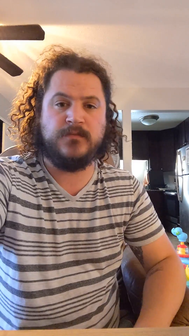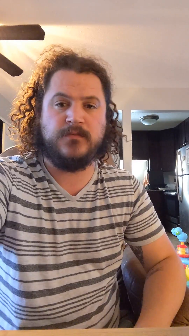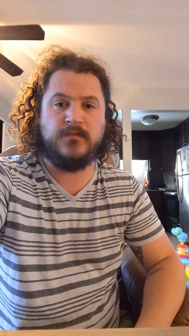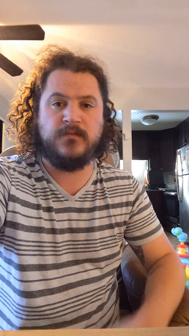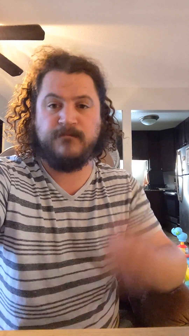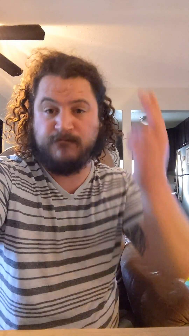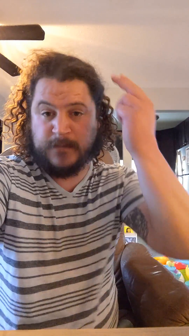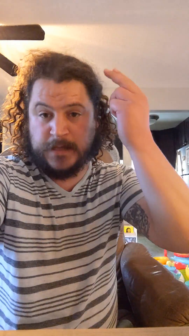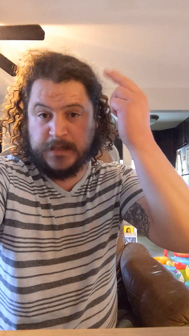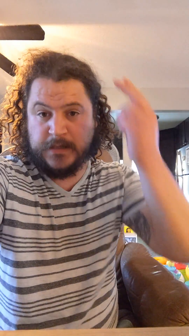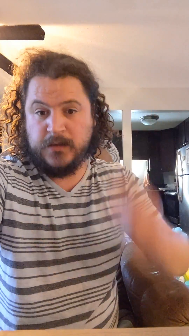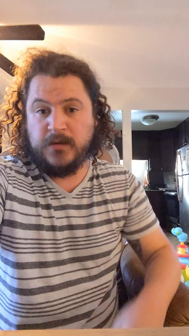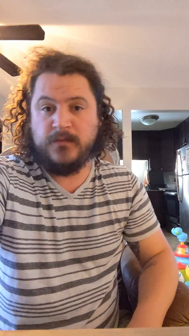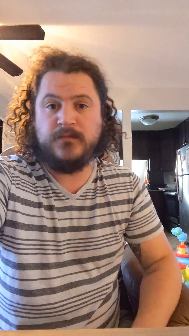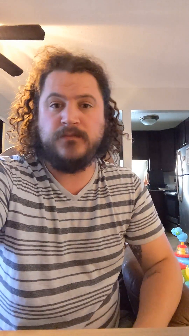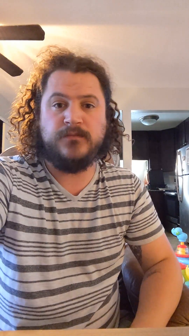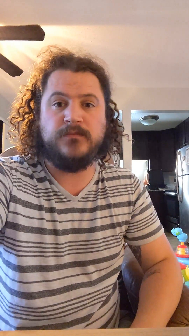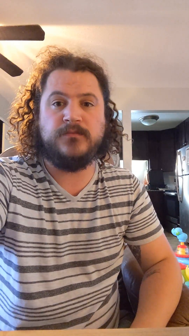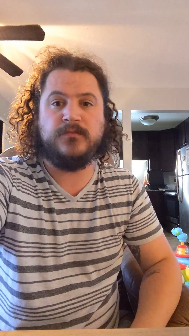bunny